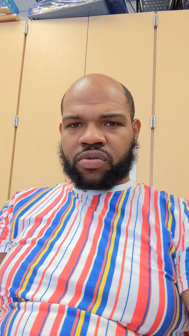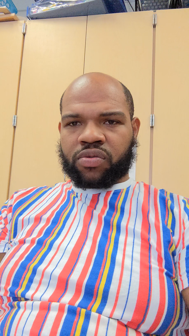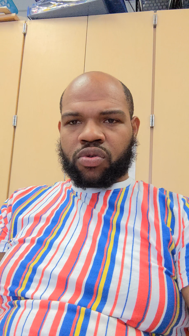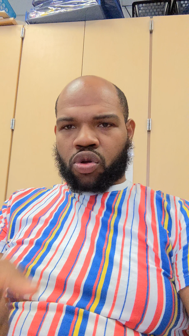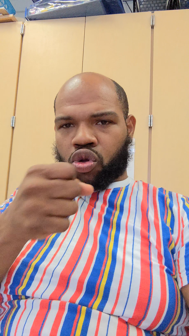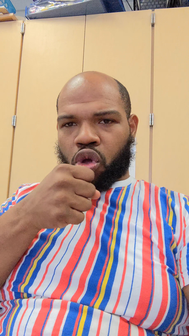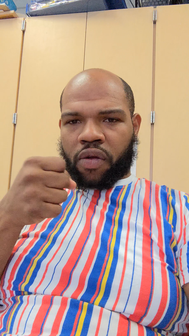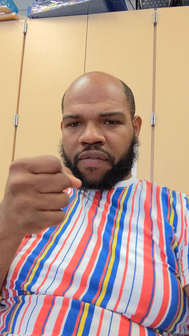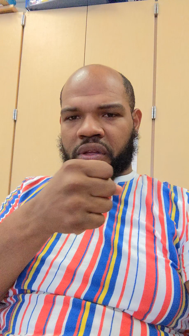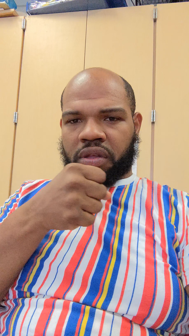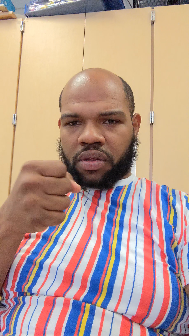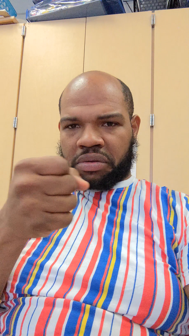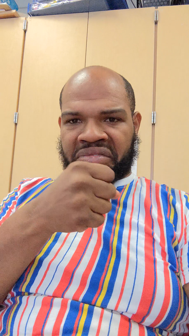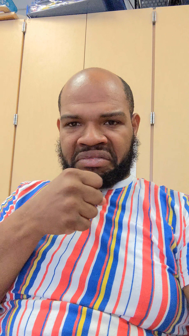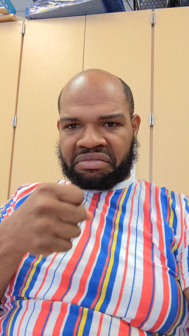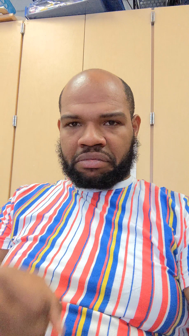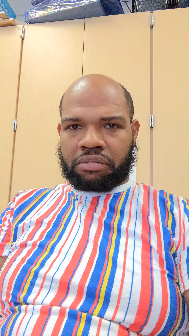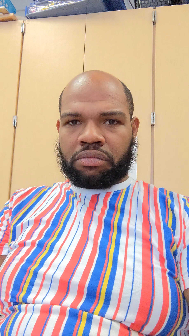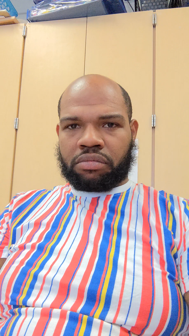coffee